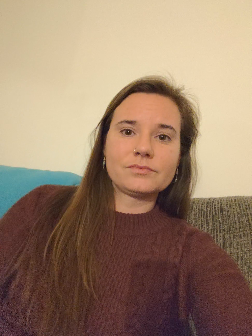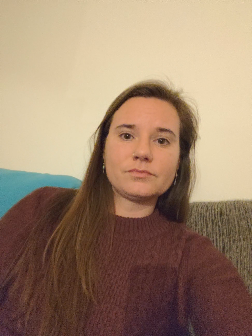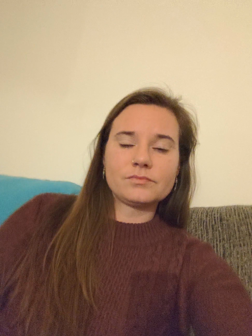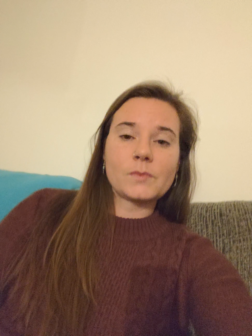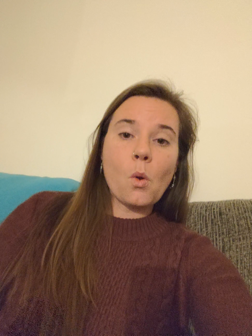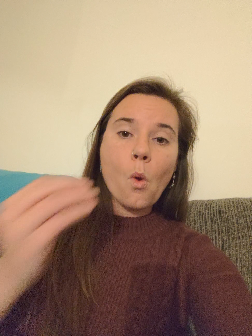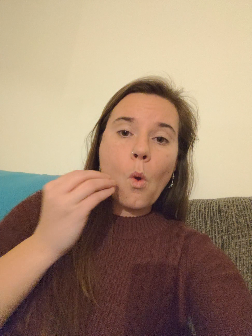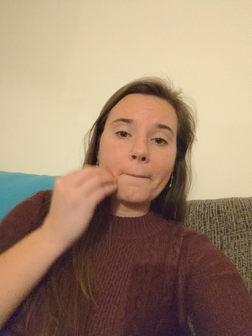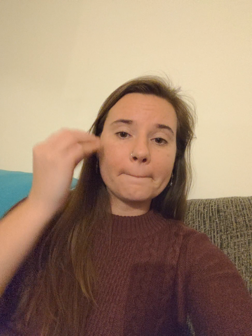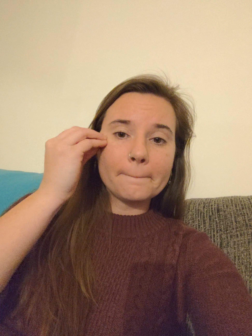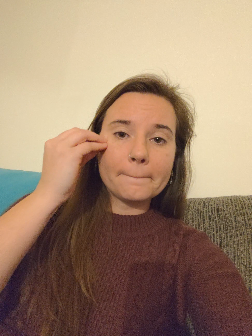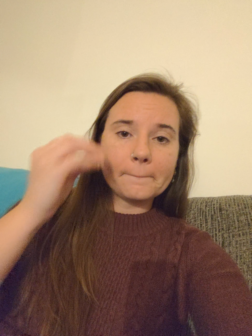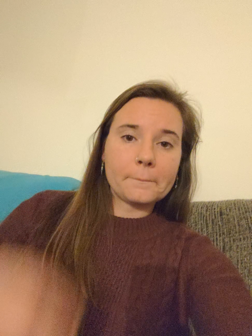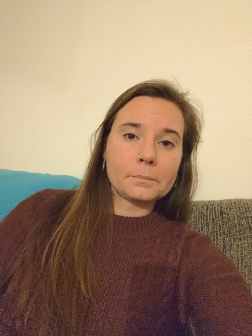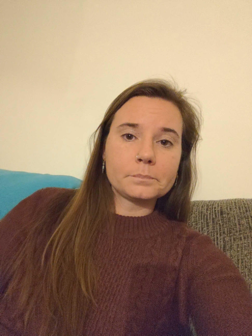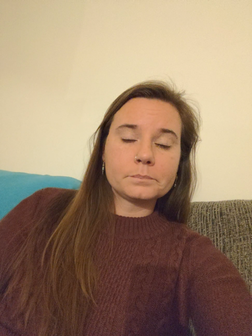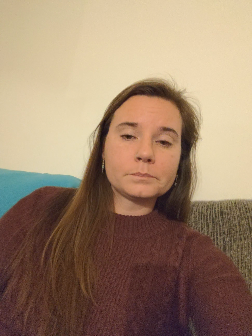home